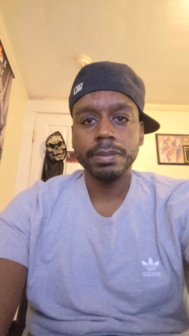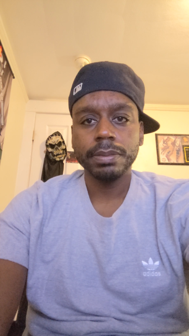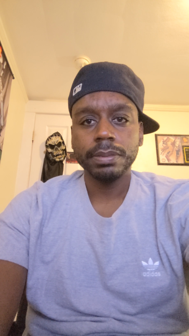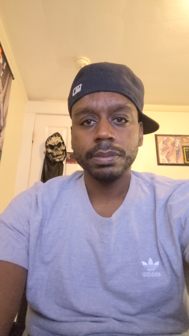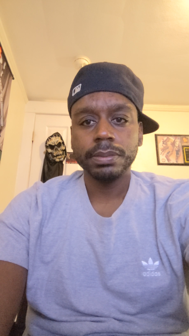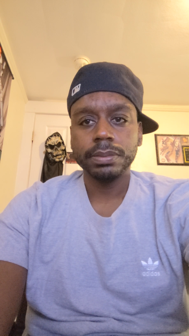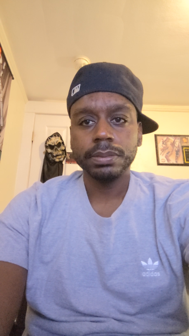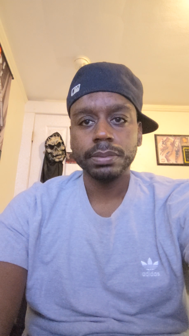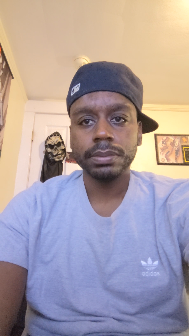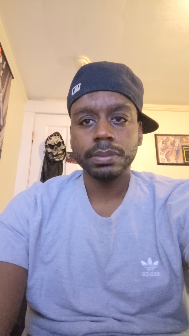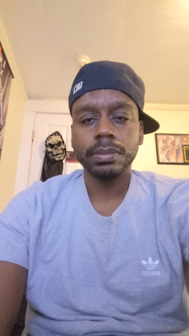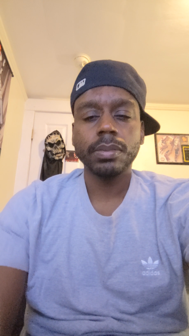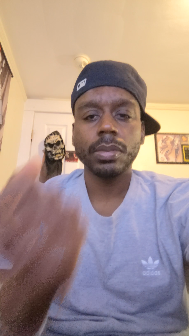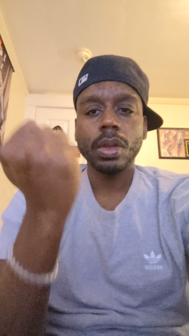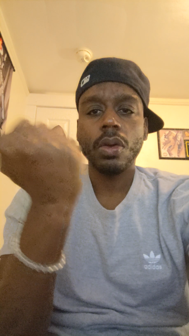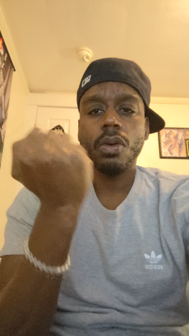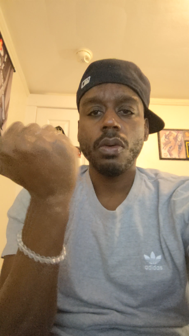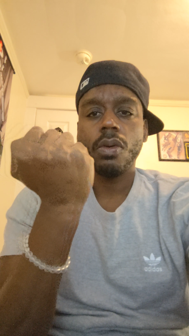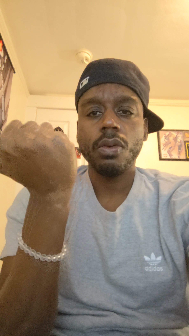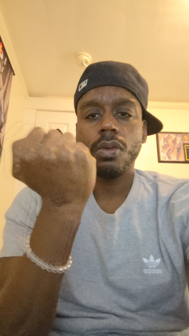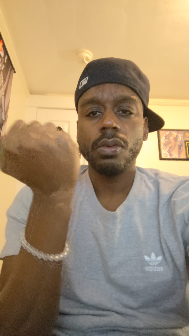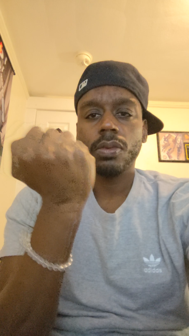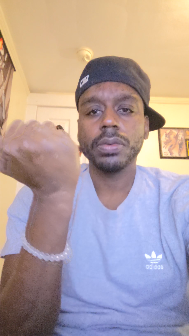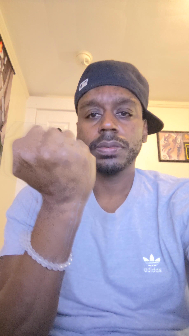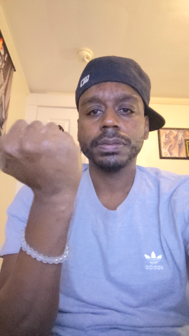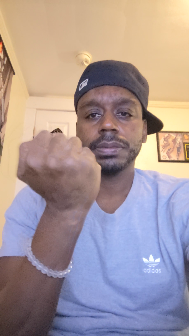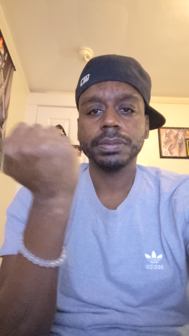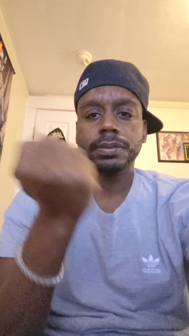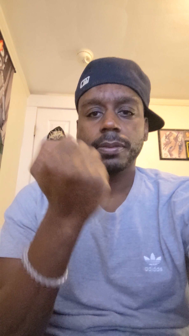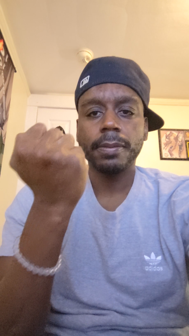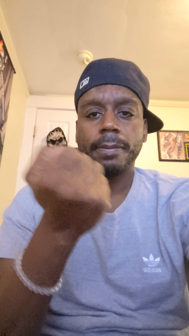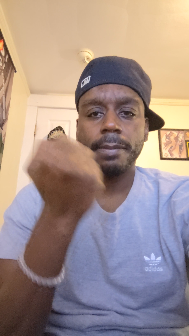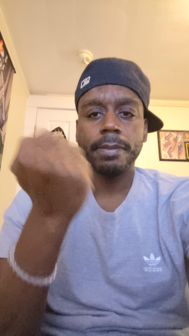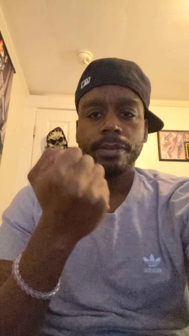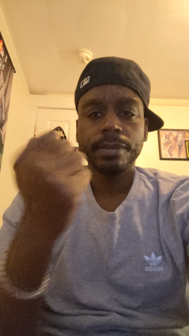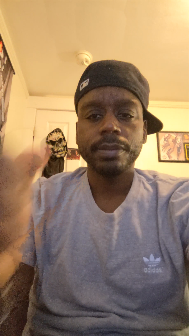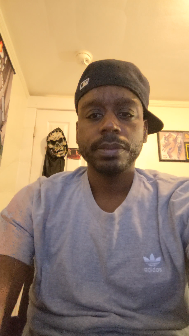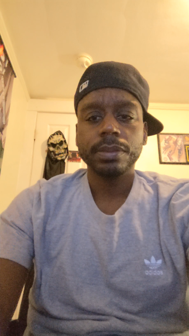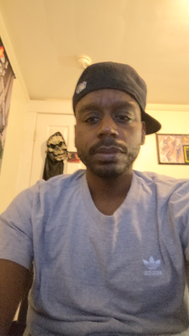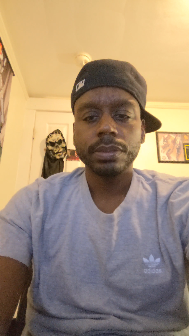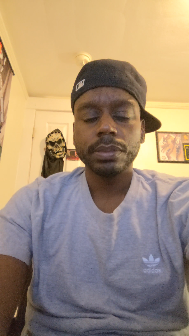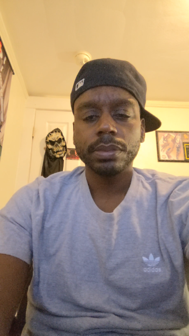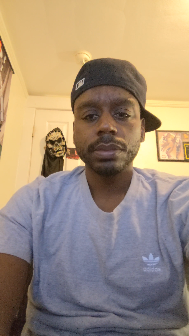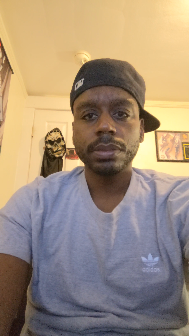hold